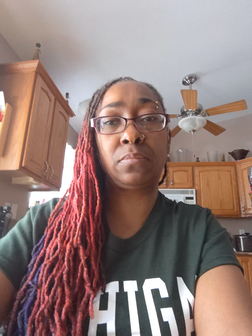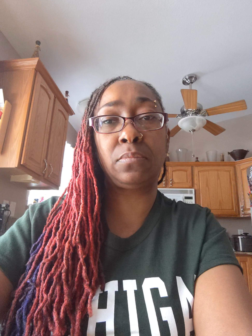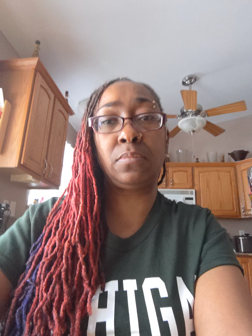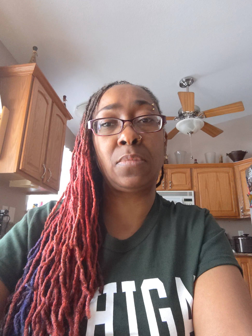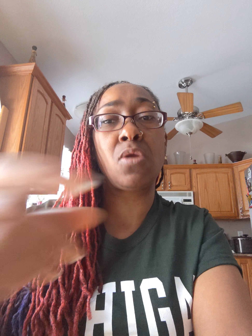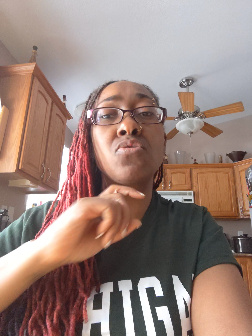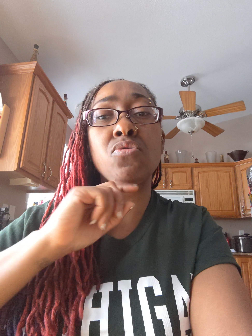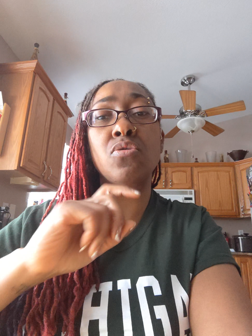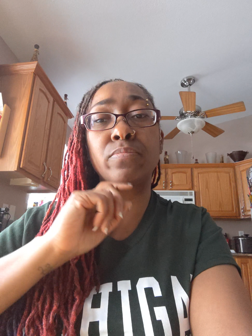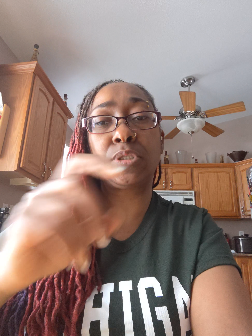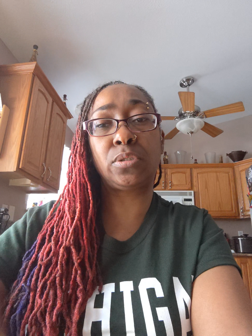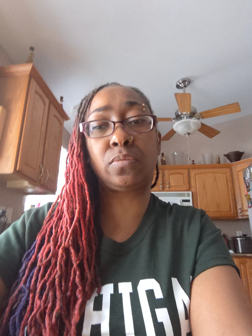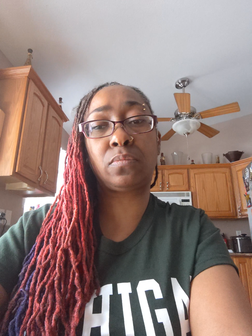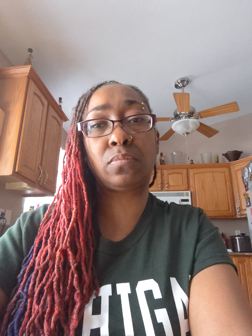garbage